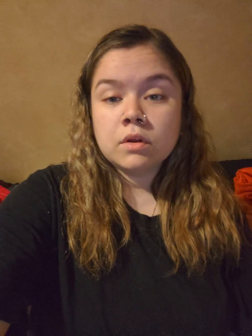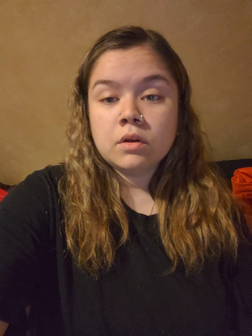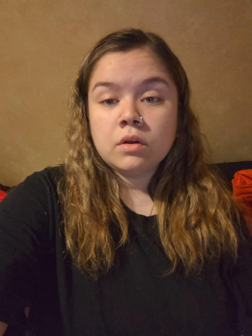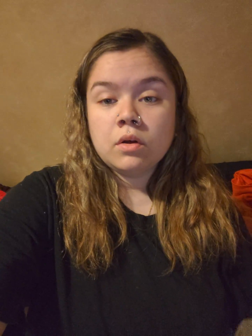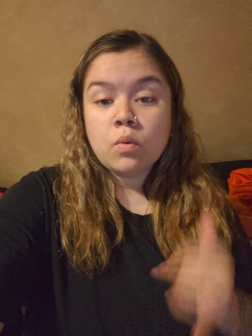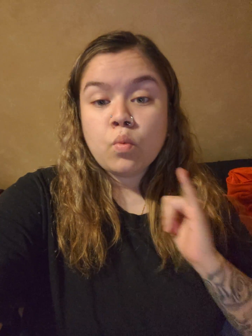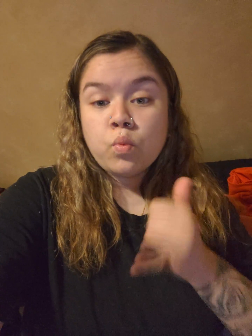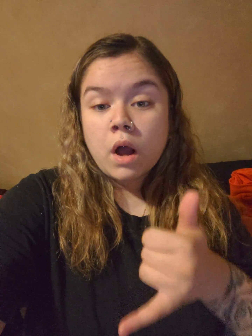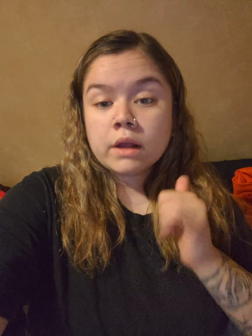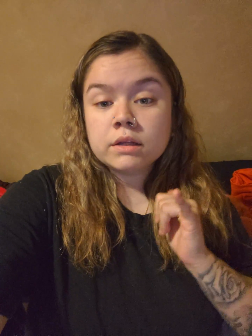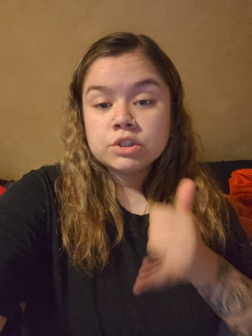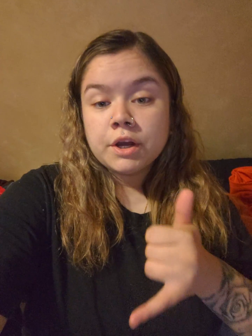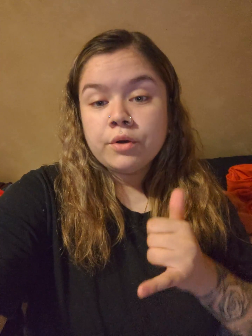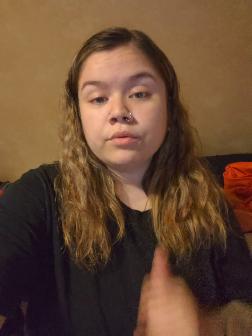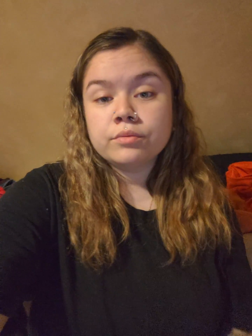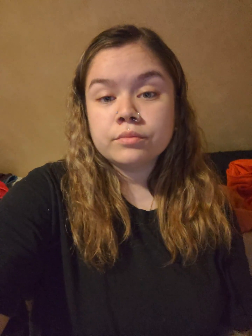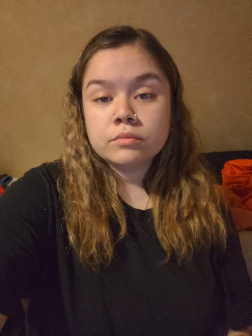rocking chair